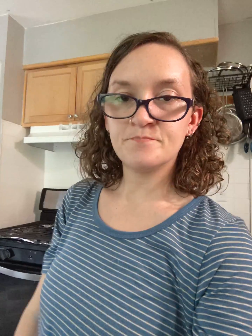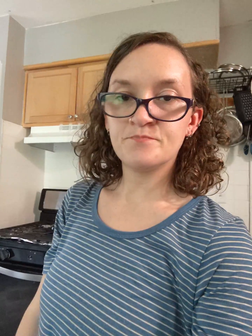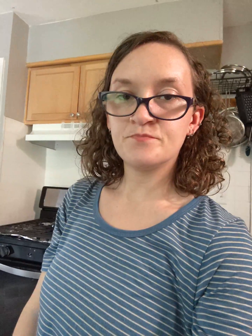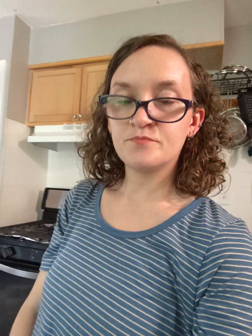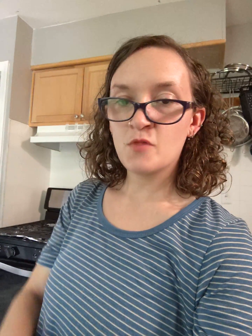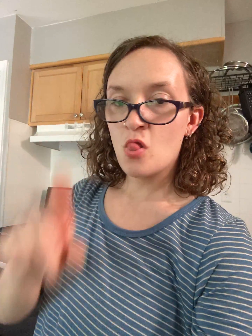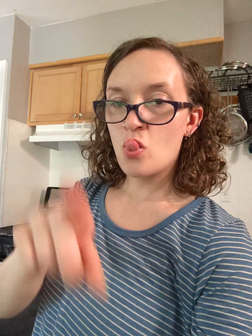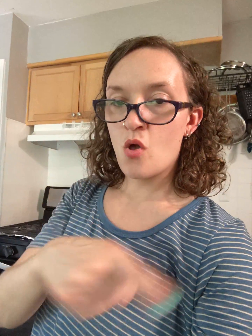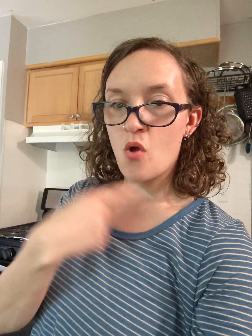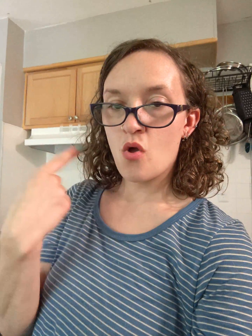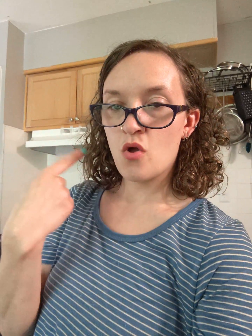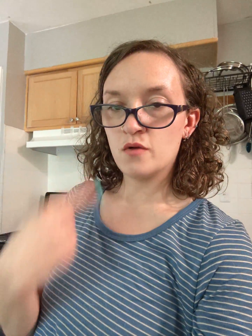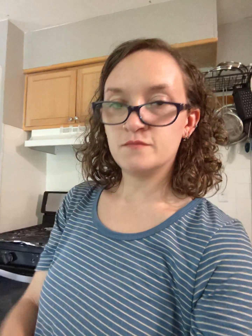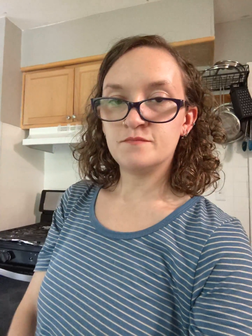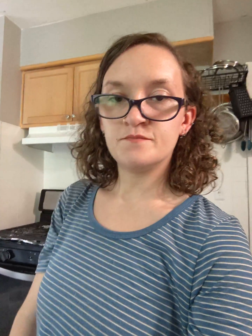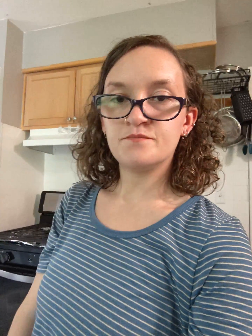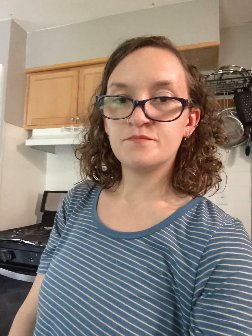long